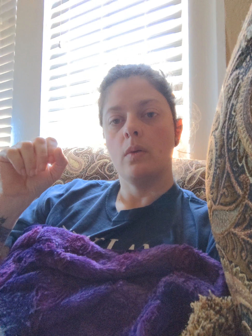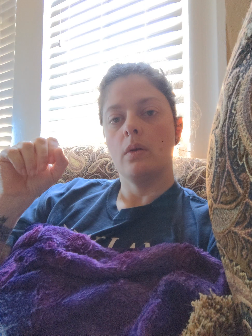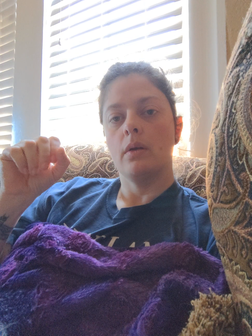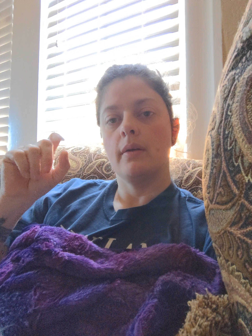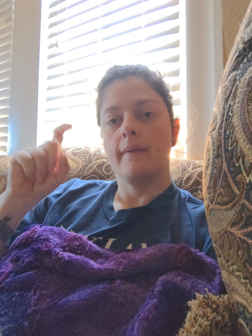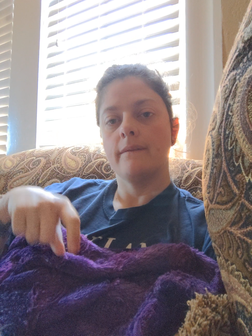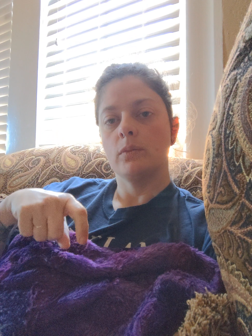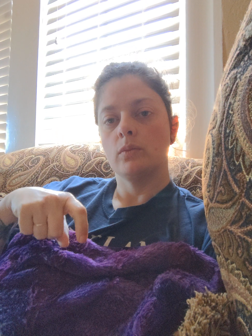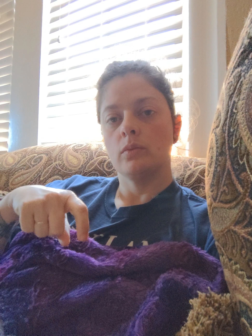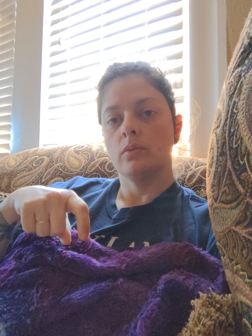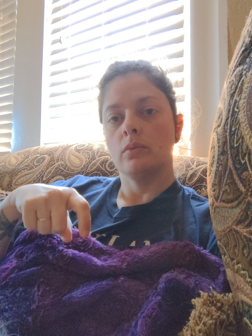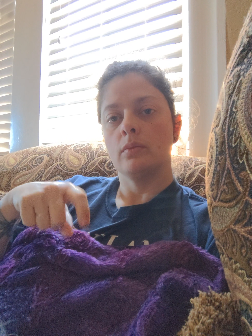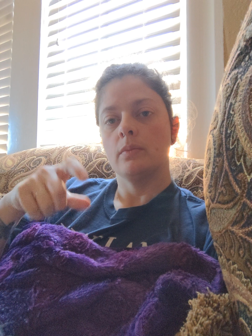have to